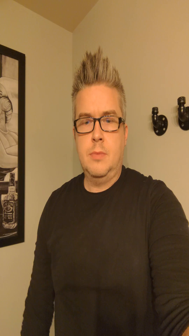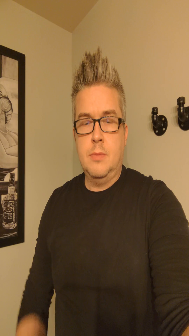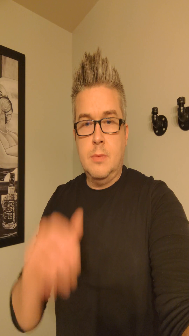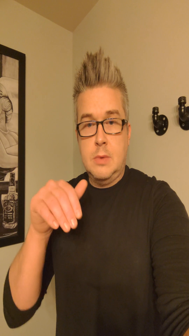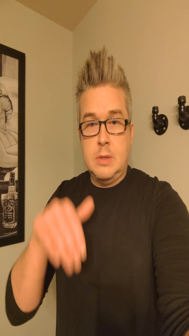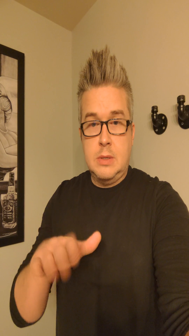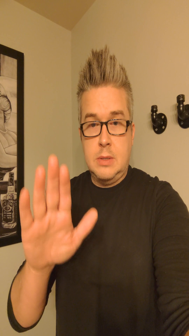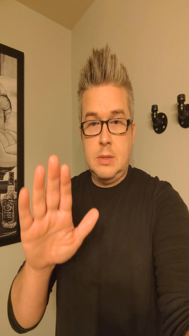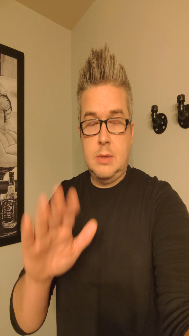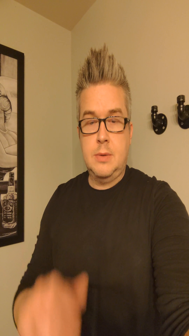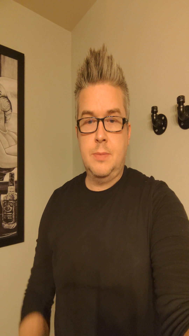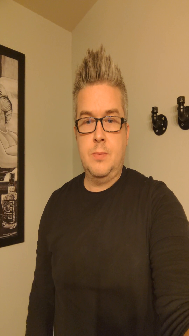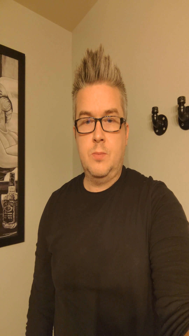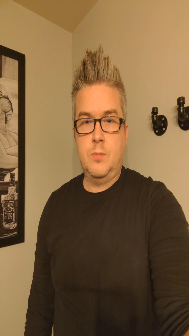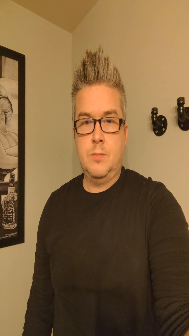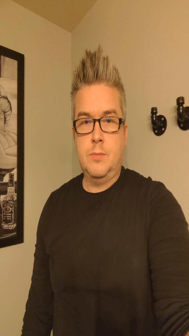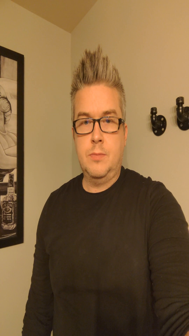into